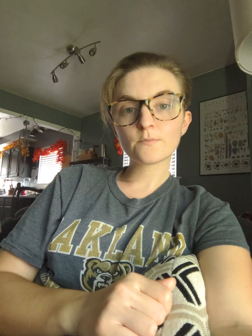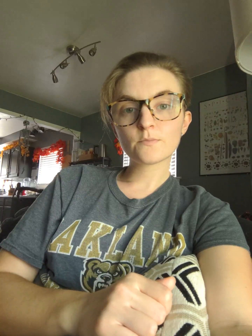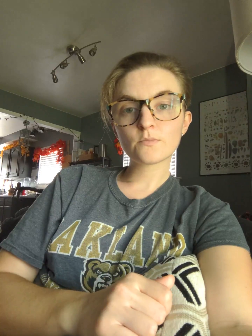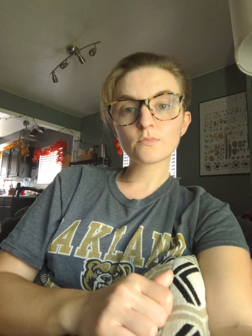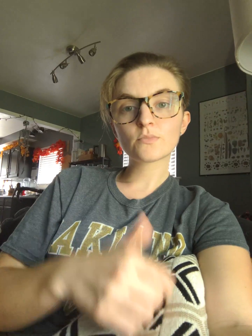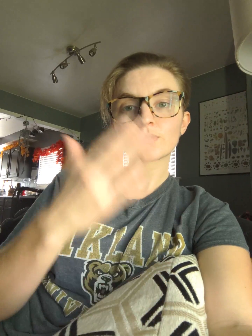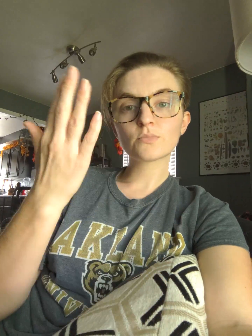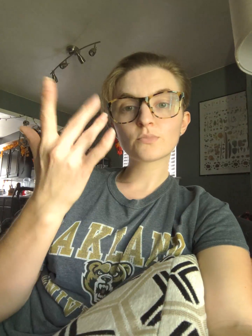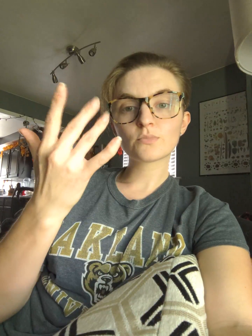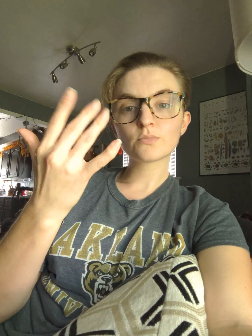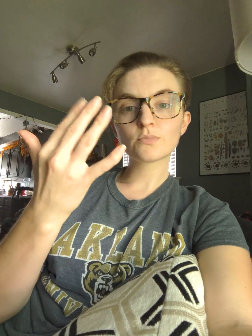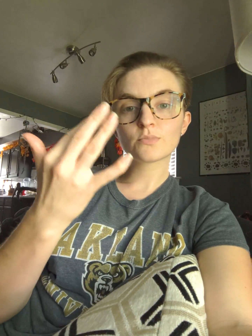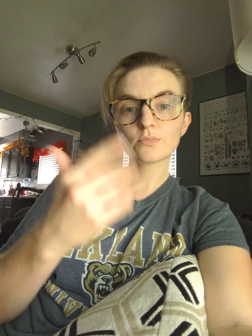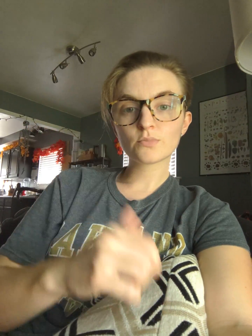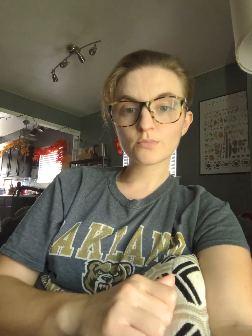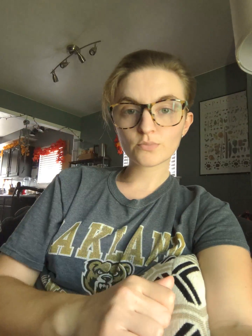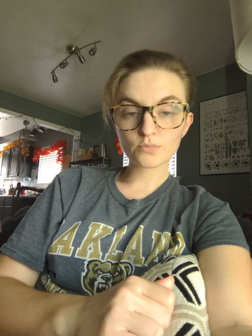hand